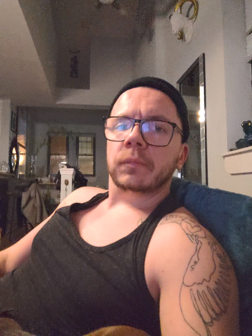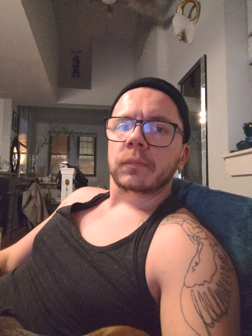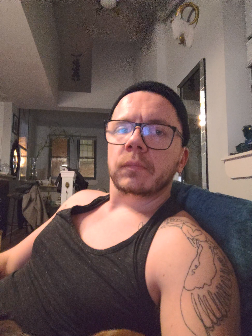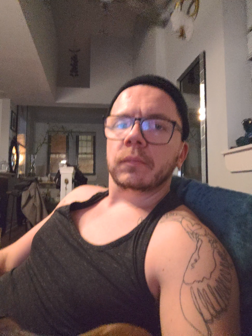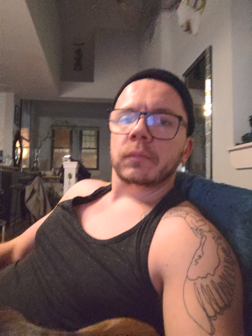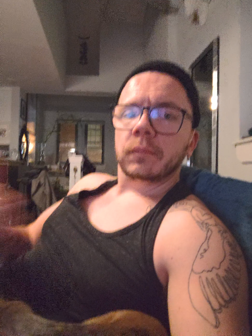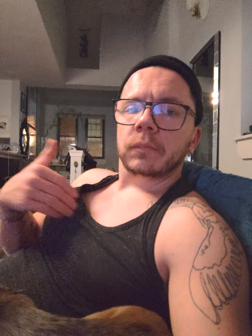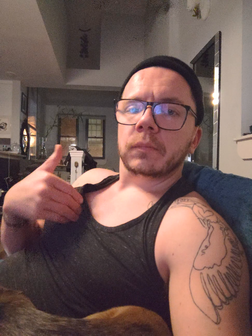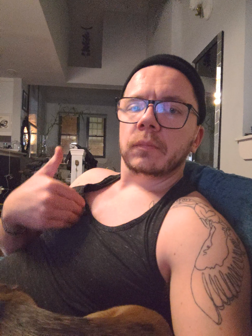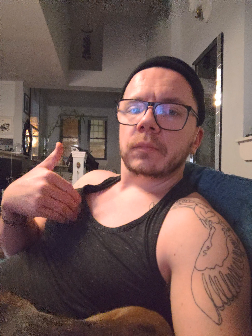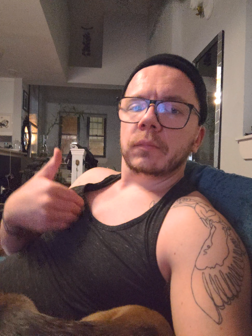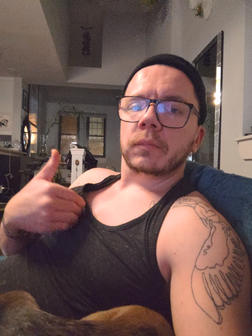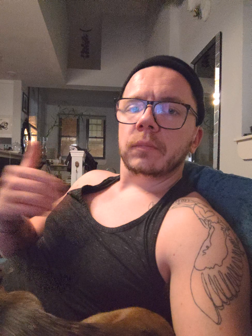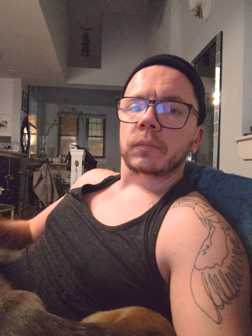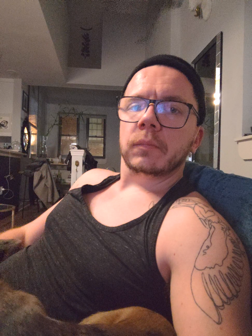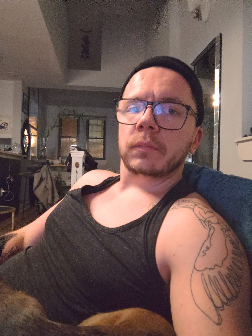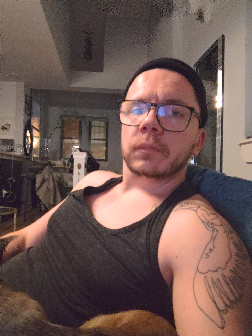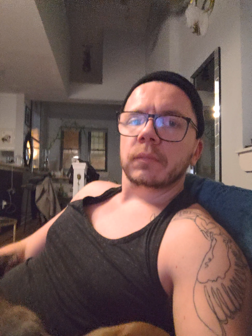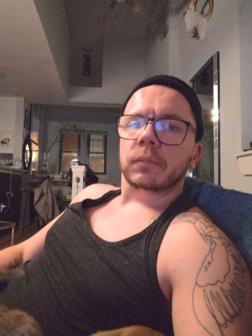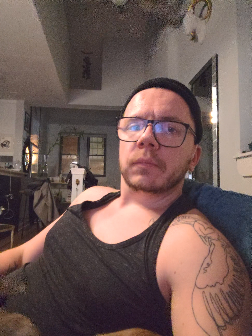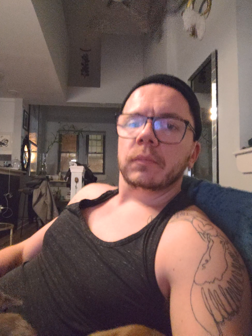animal